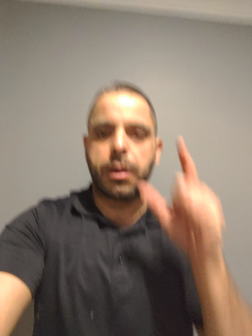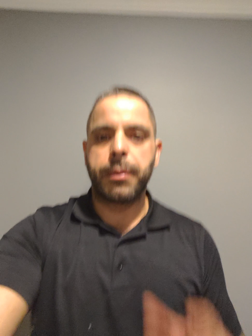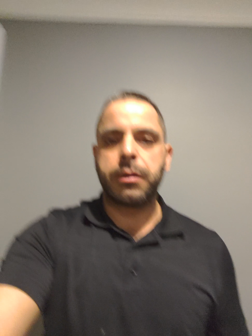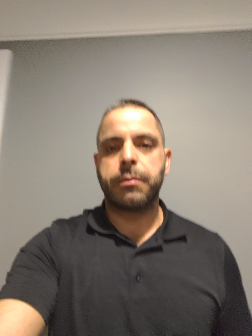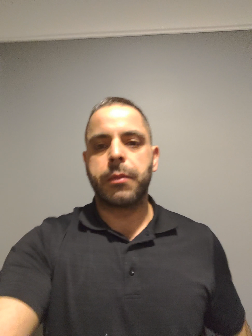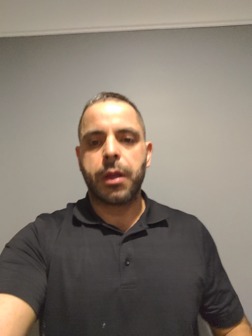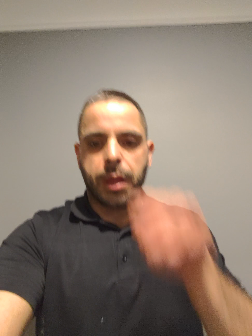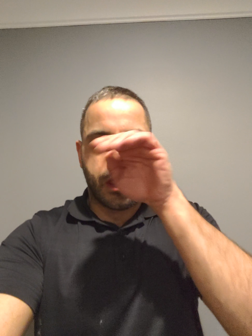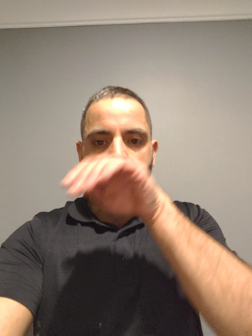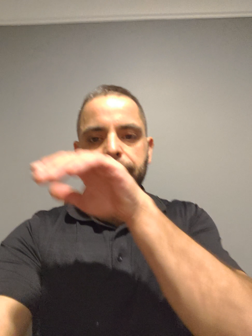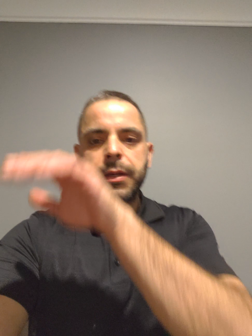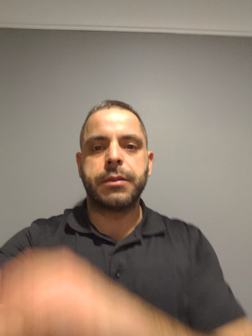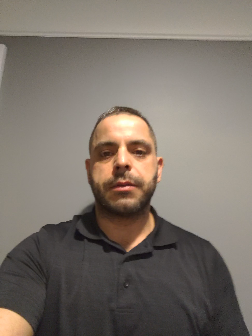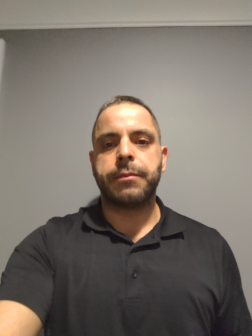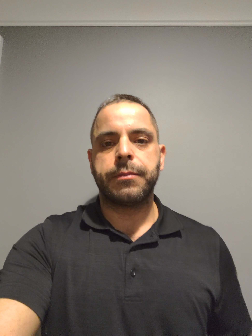elephant